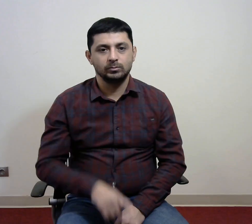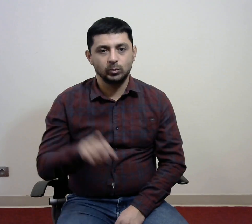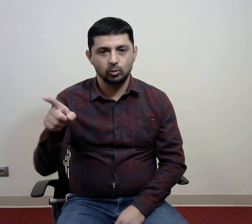O